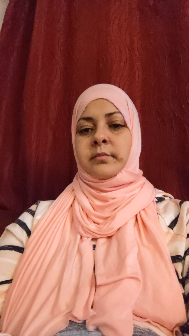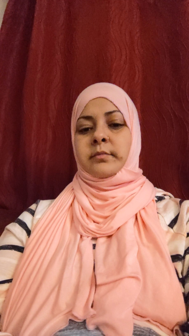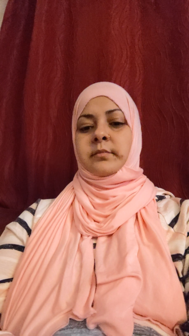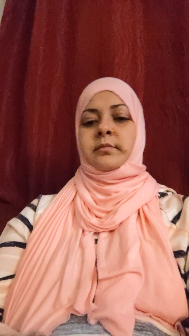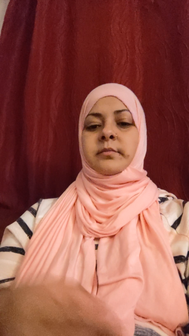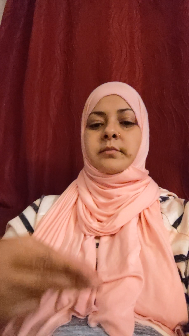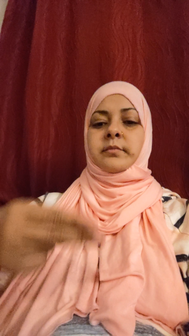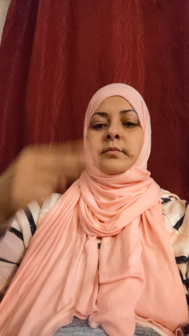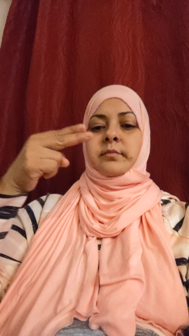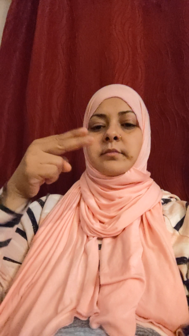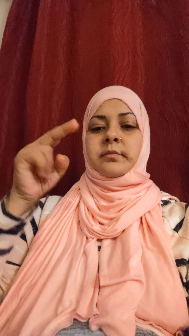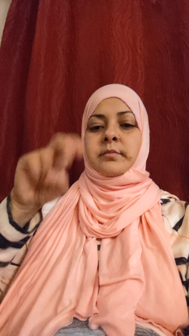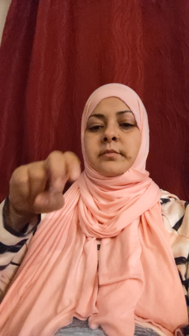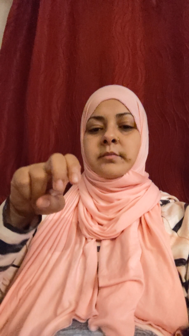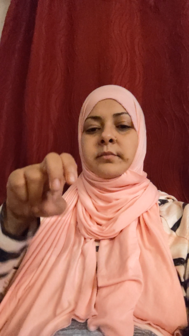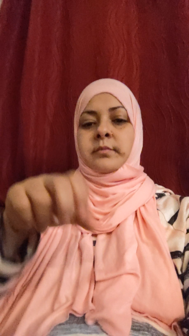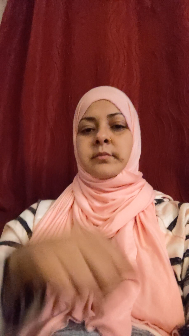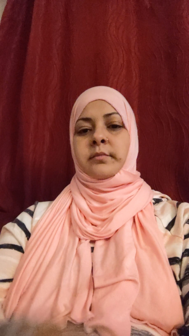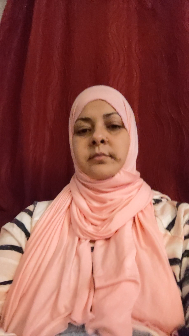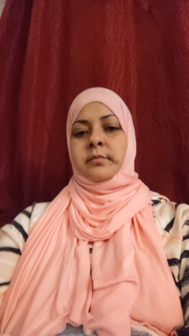high chair